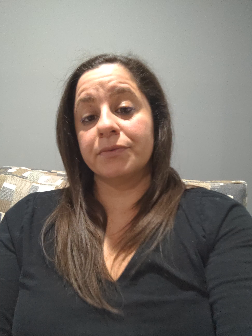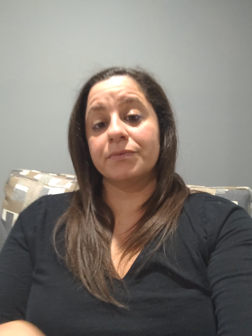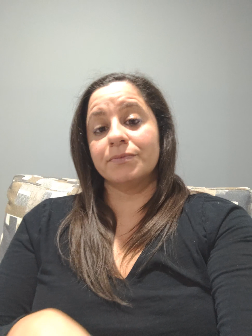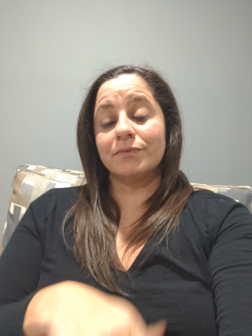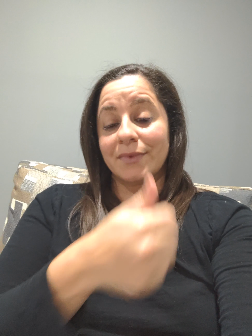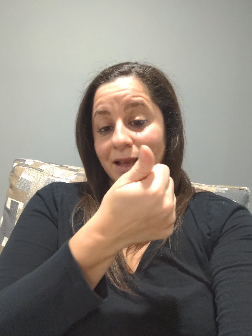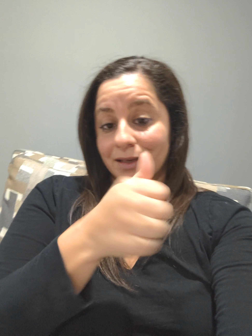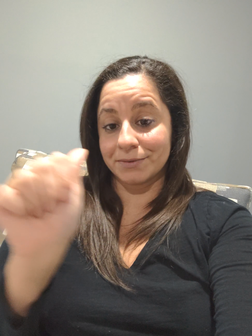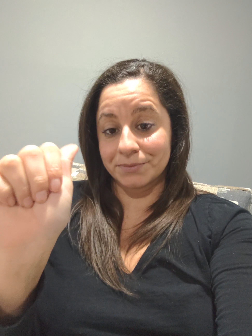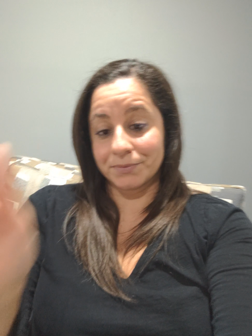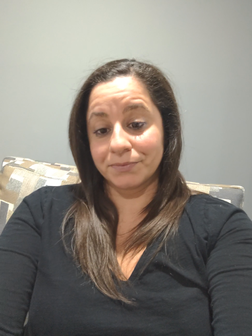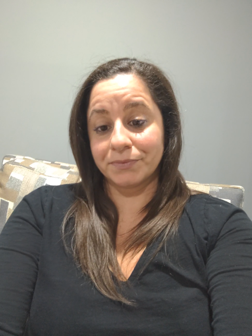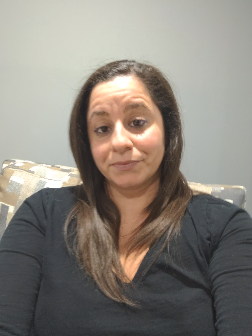any